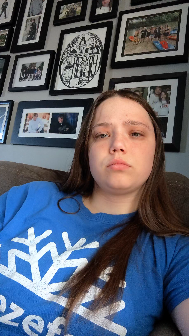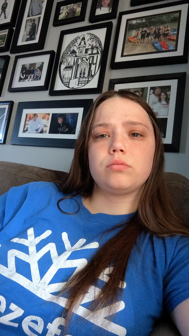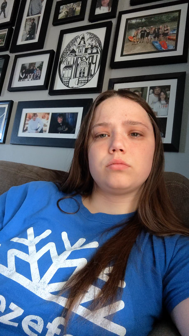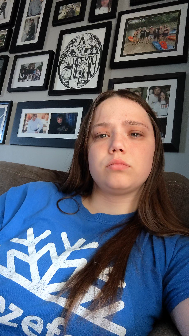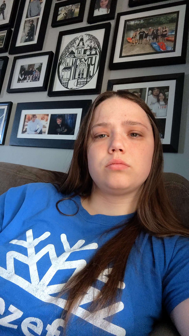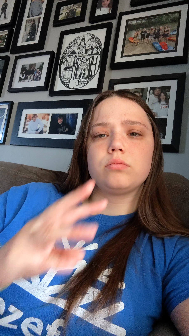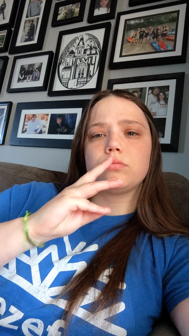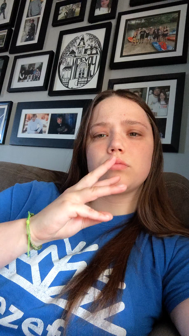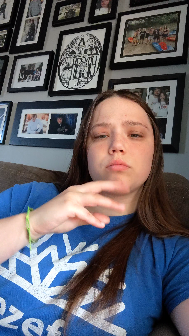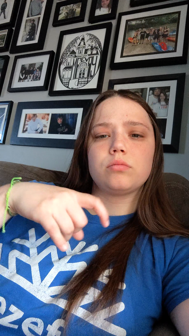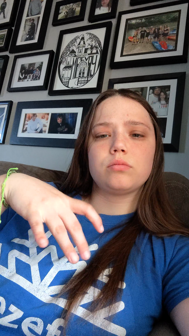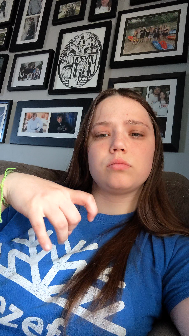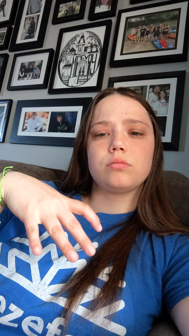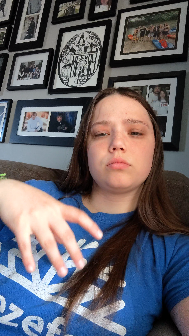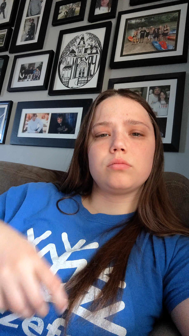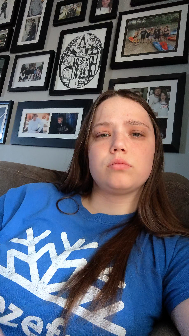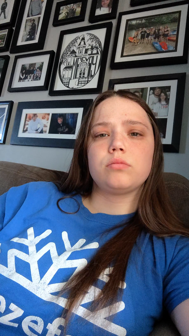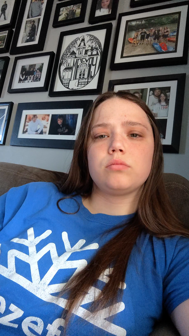melon